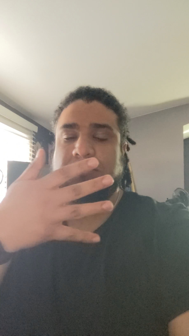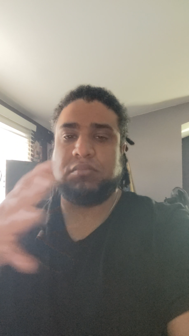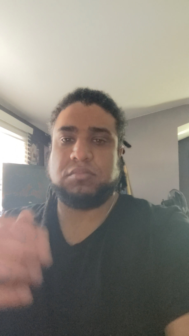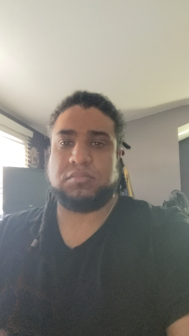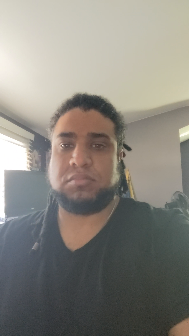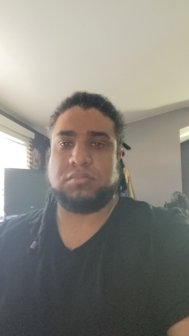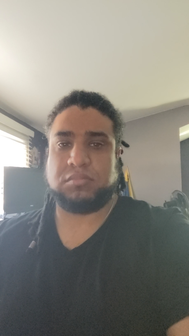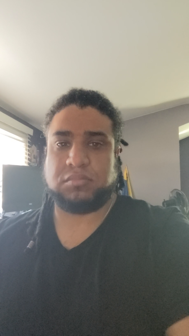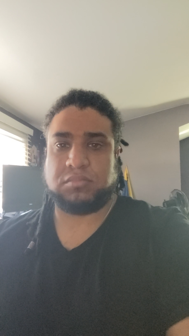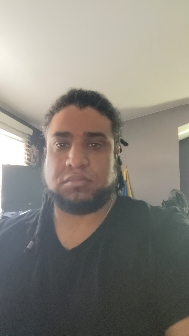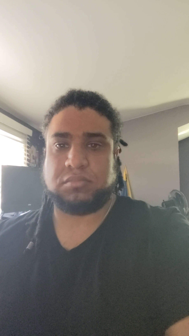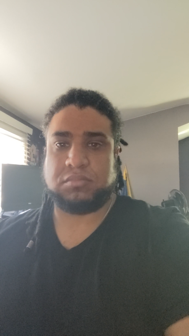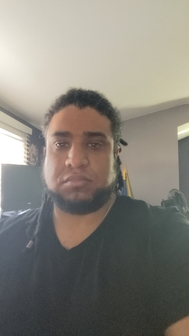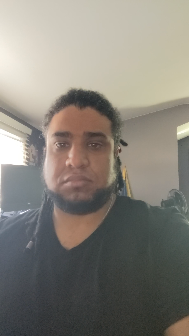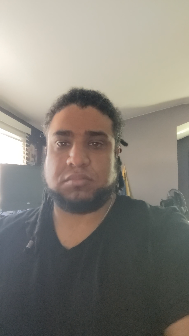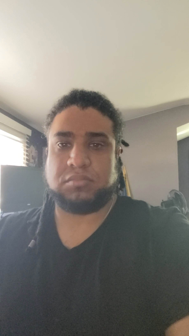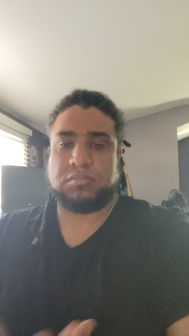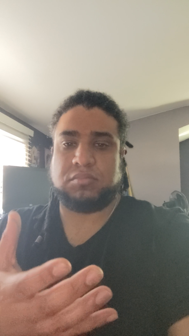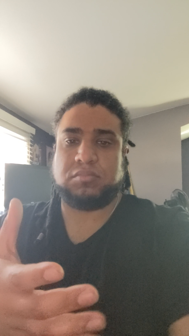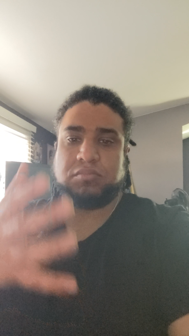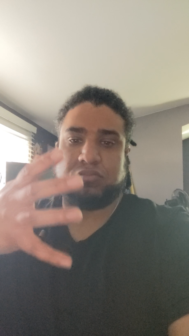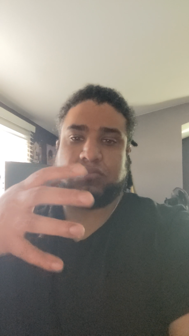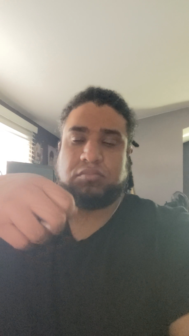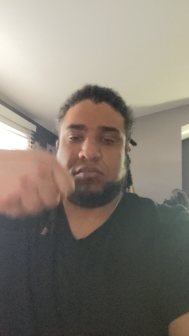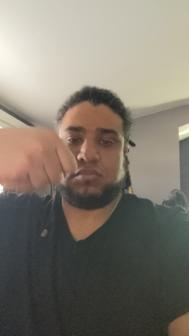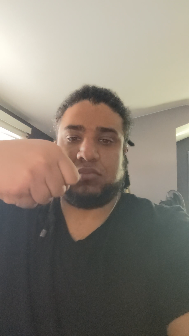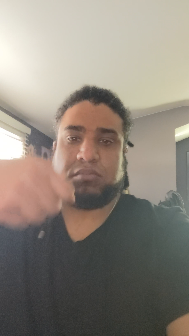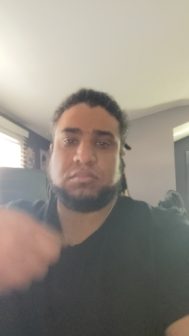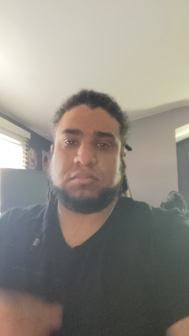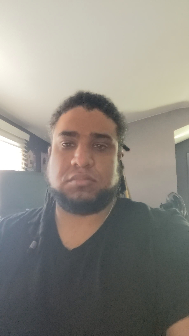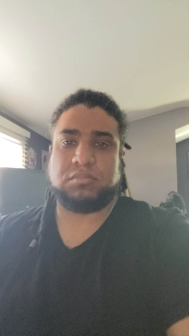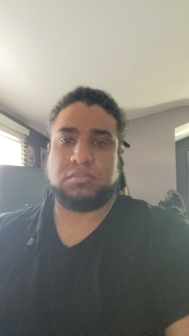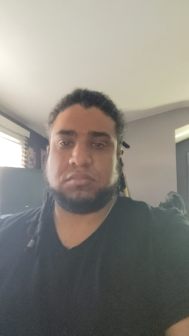bucket